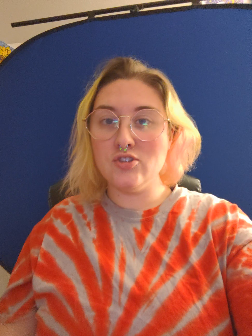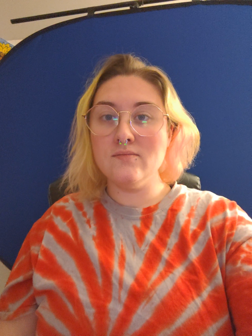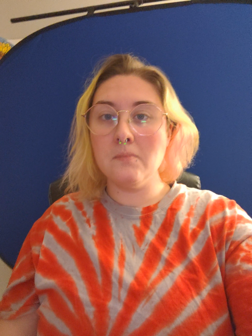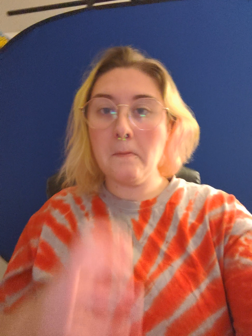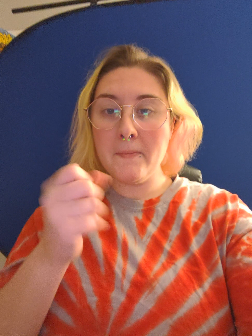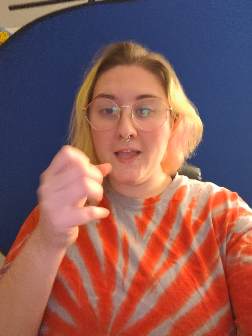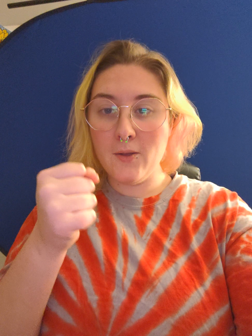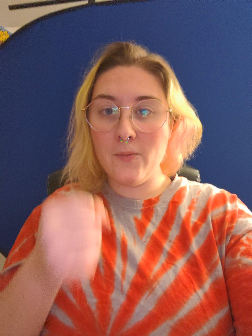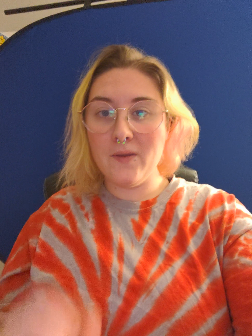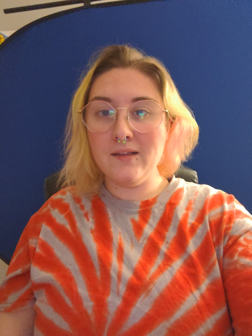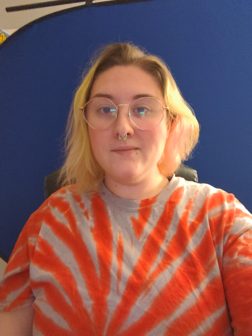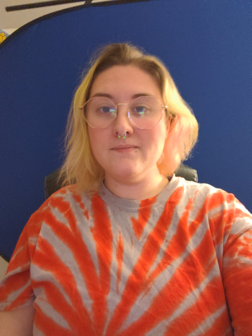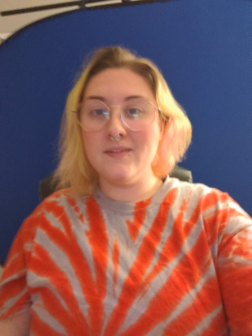milk